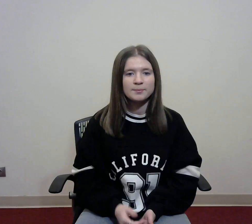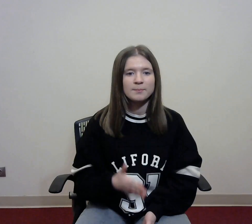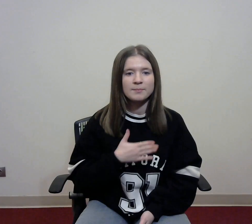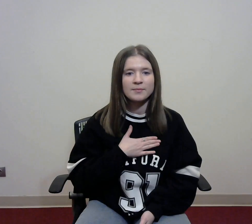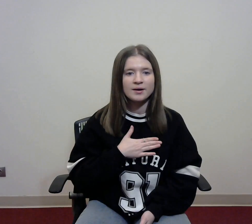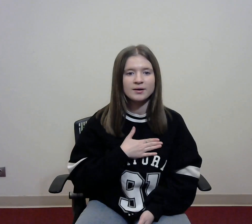mən